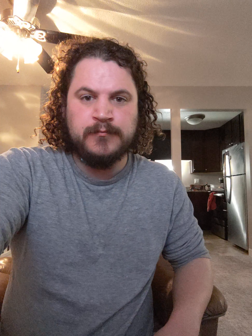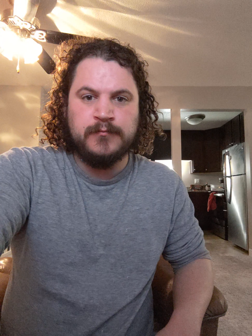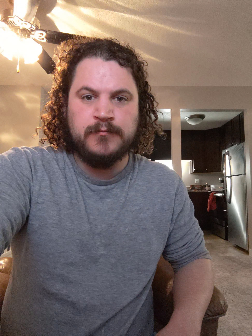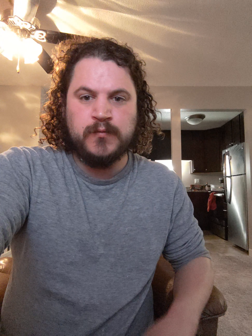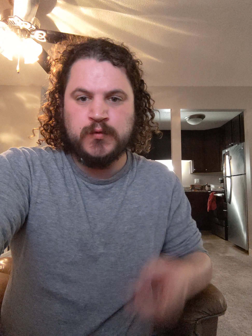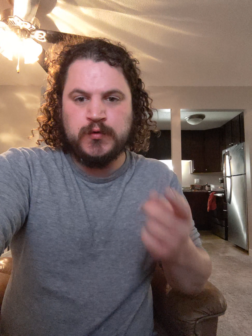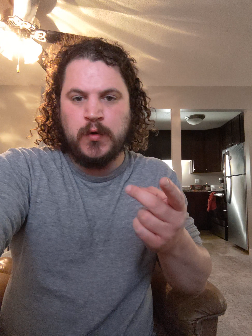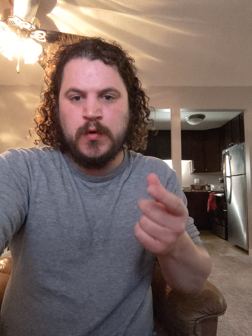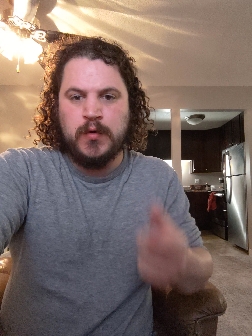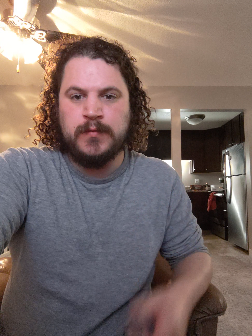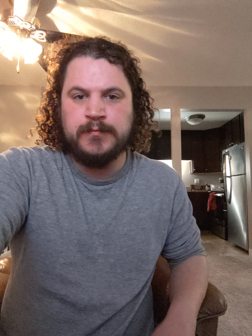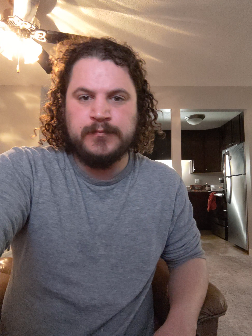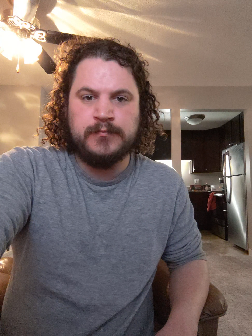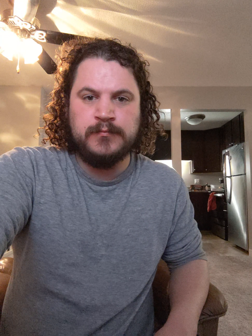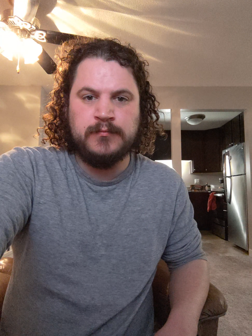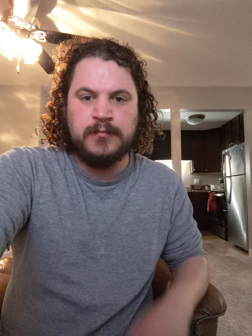dog